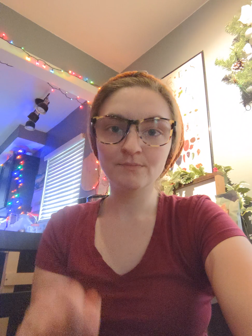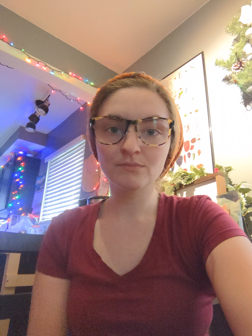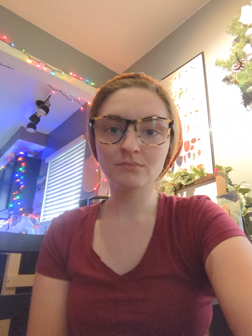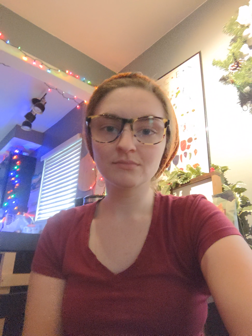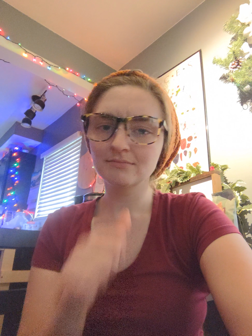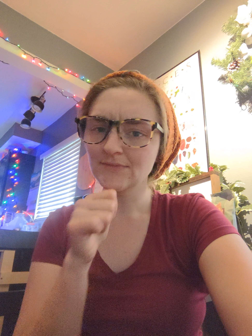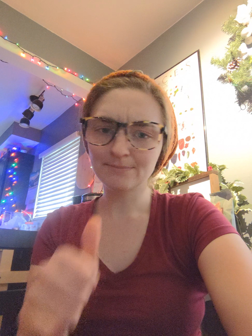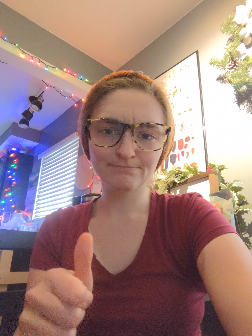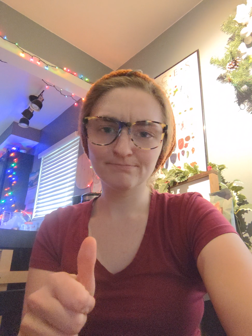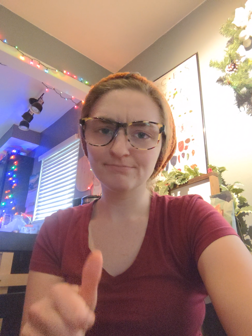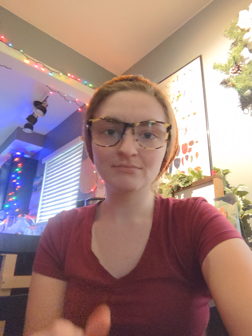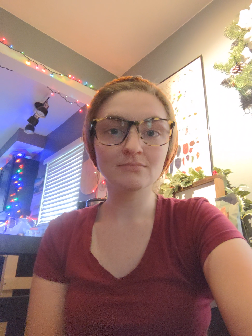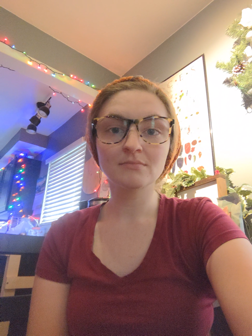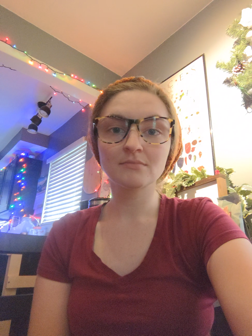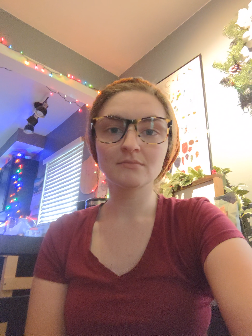not